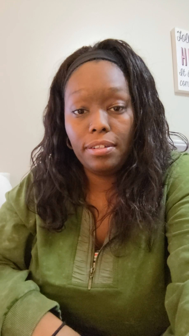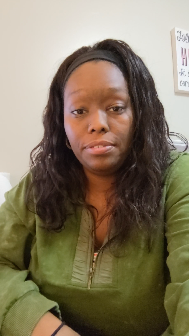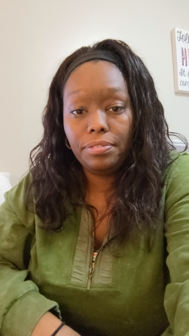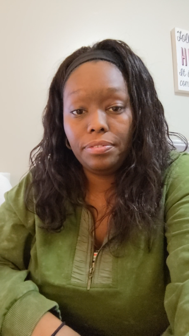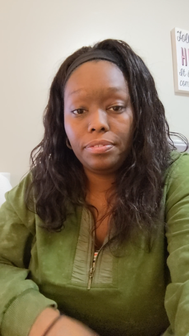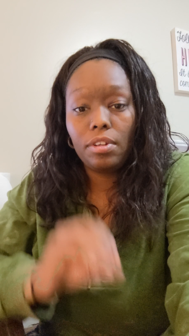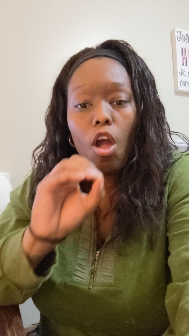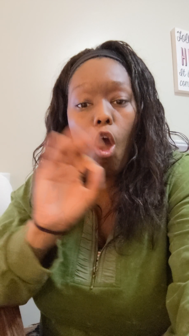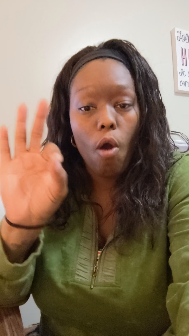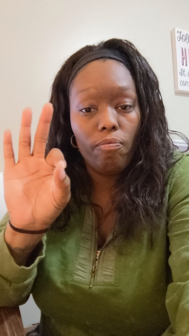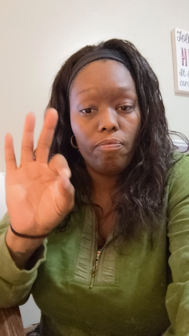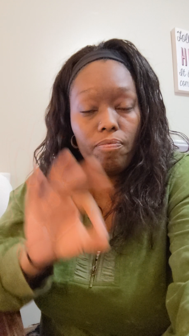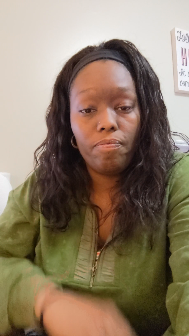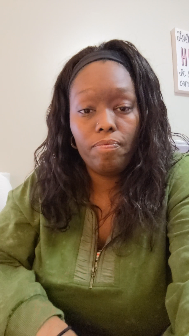off